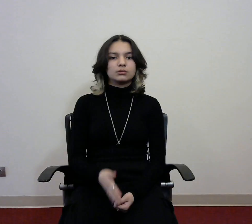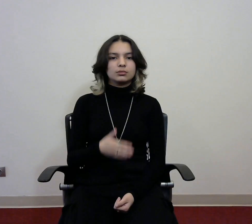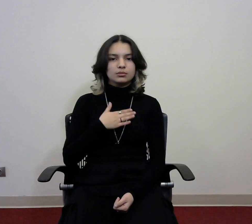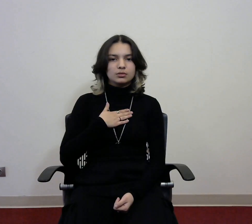mən